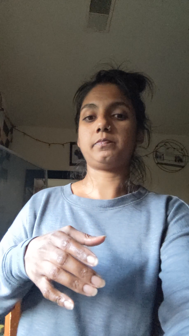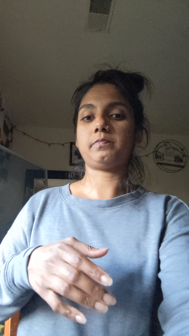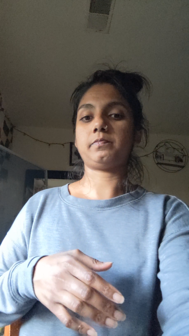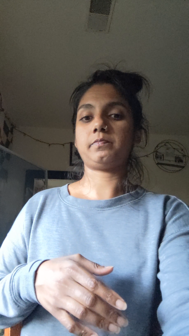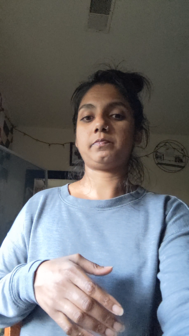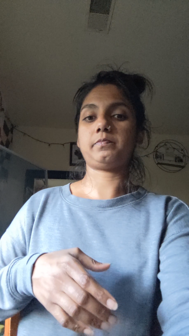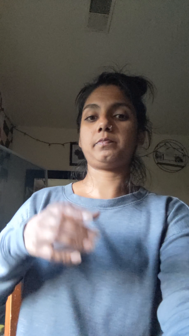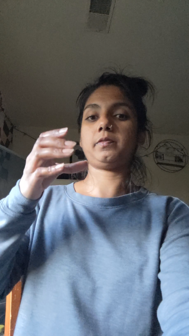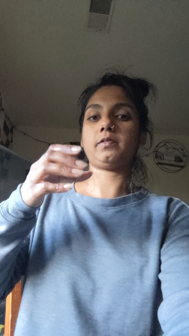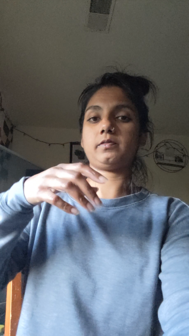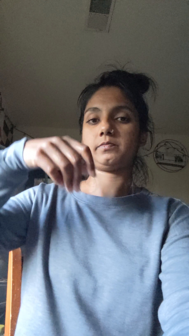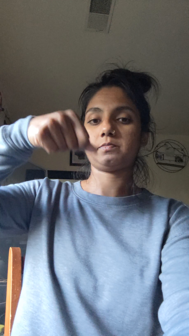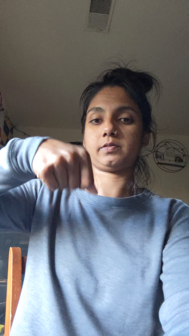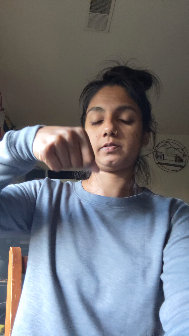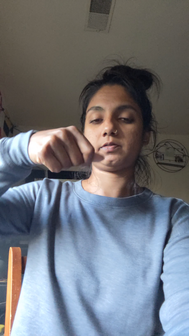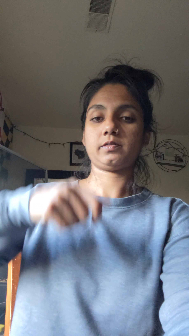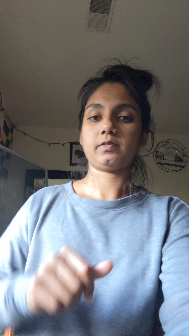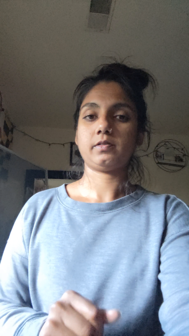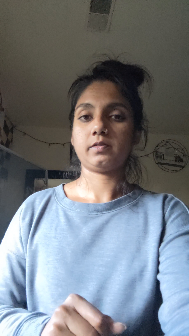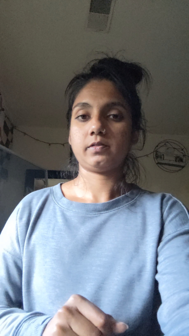bucket